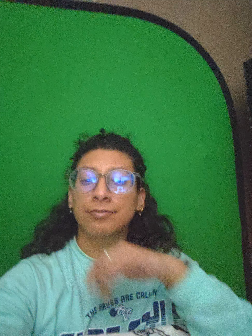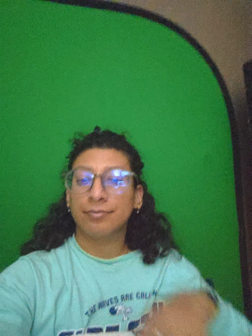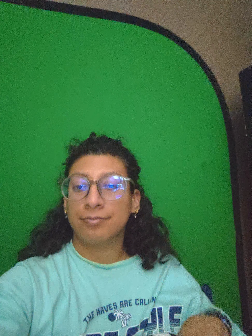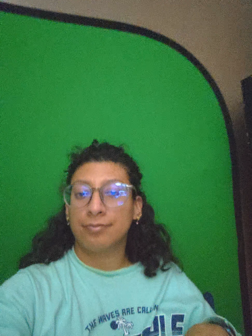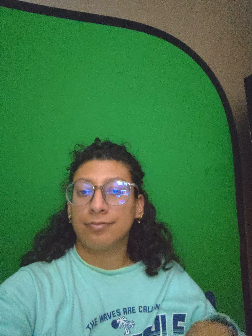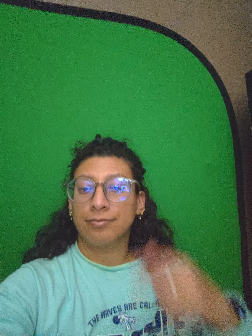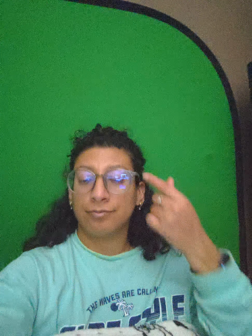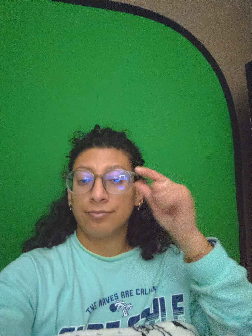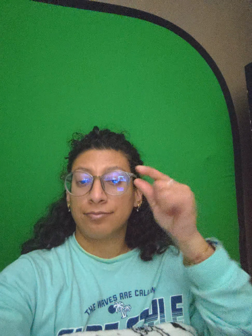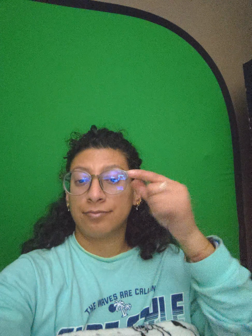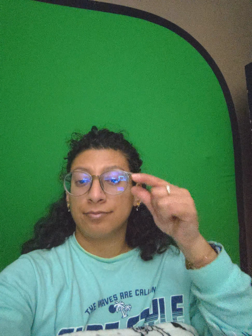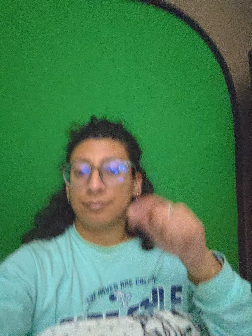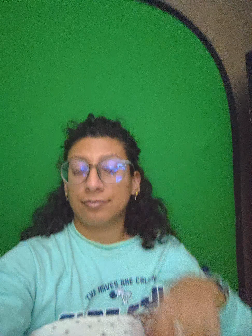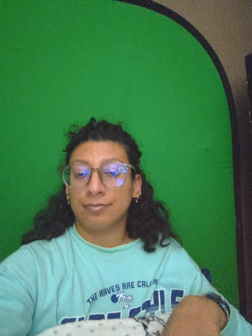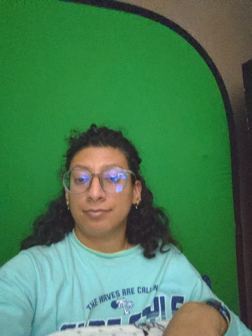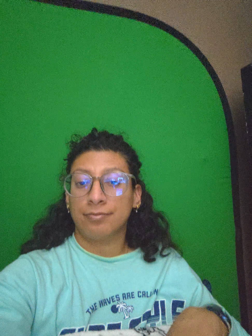green